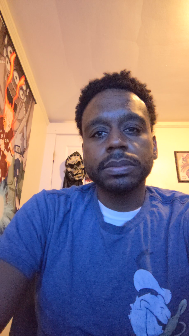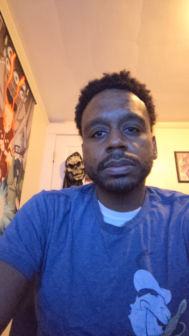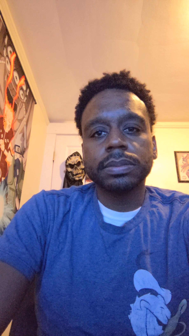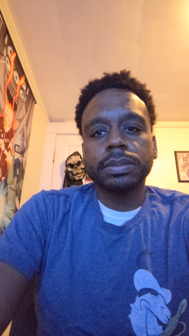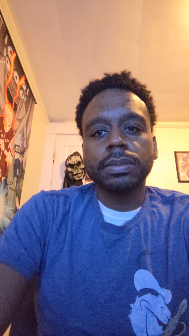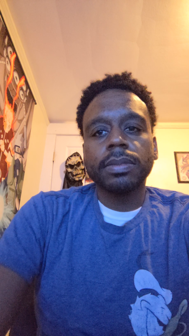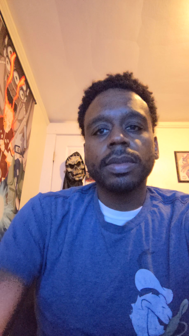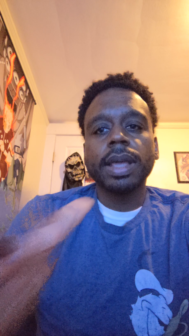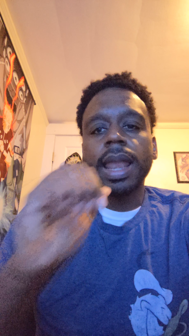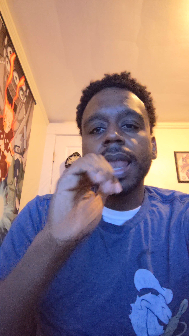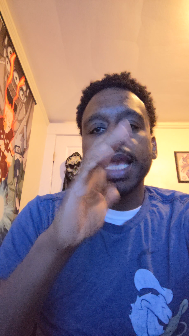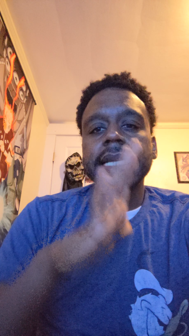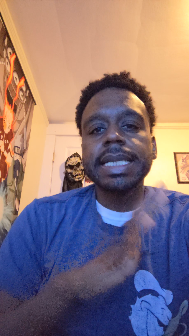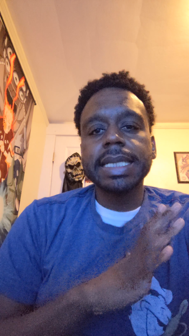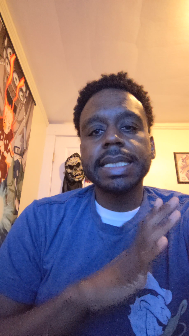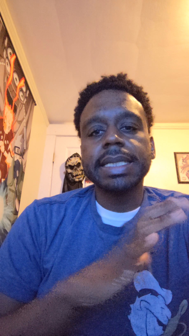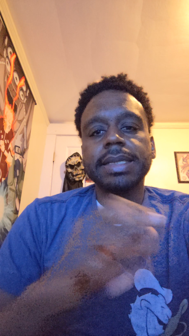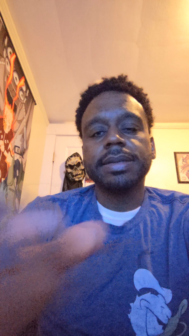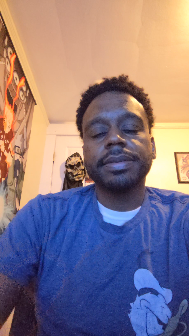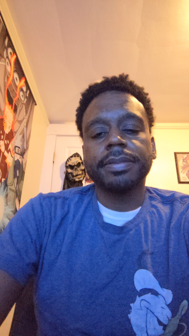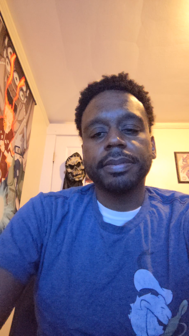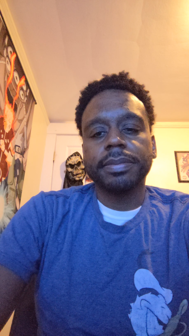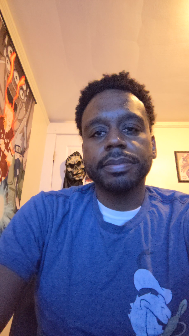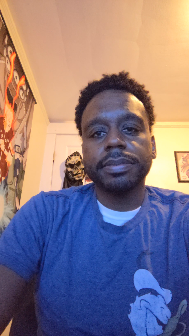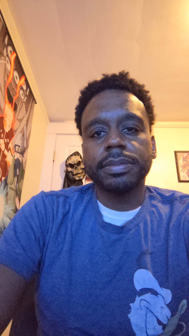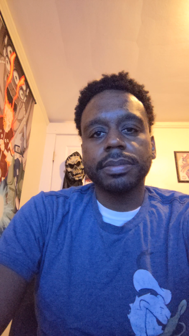lady